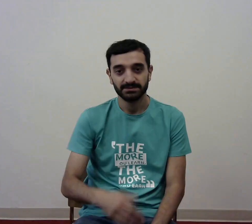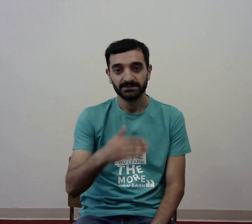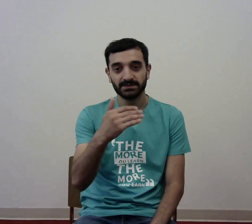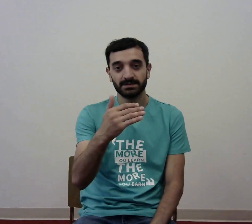siz